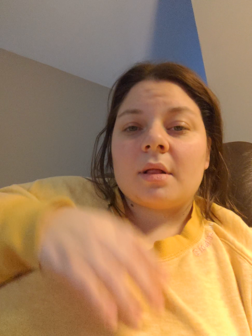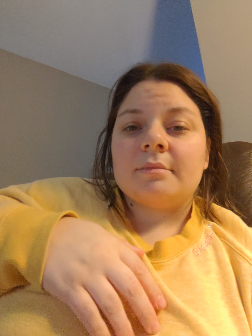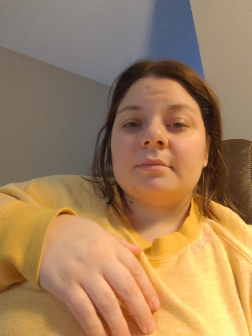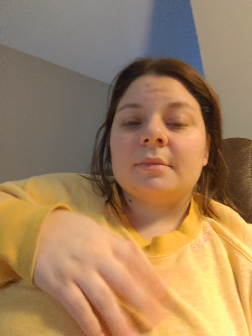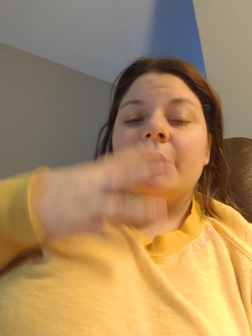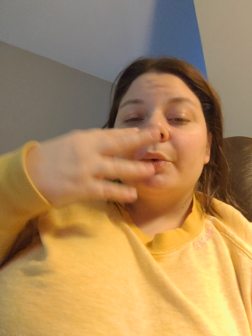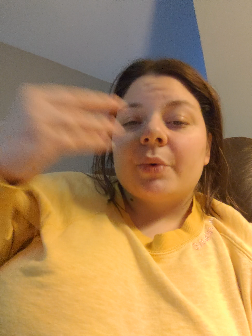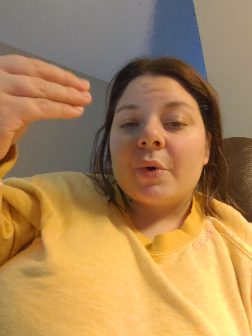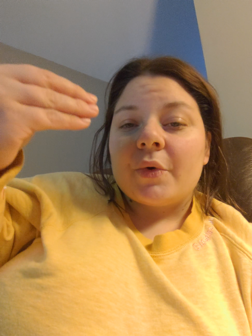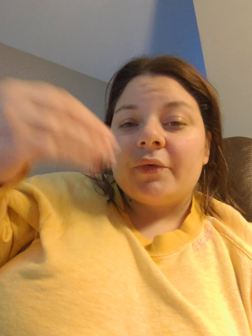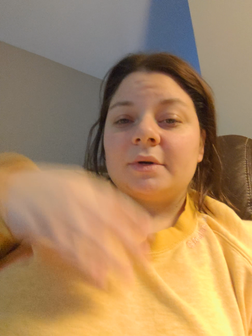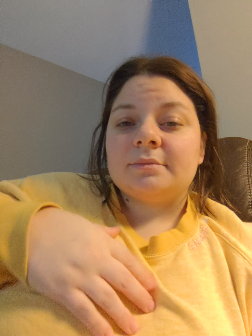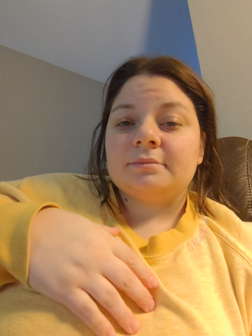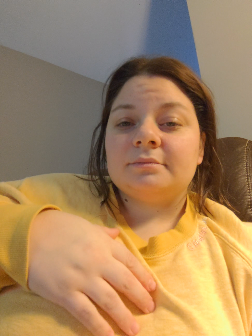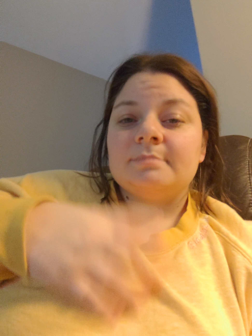wolf